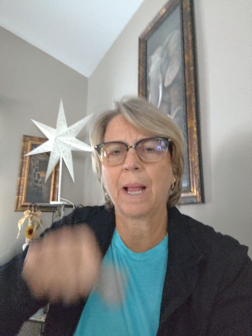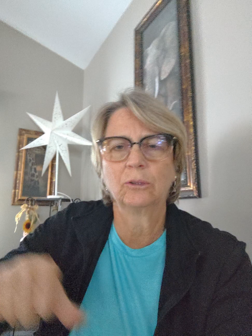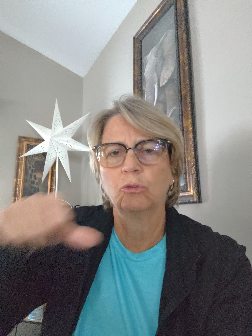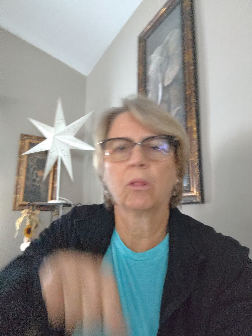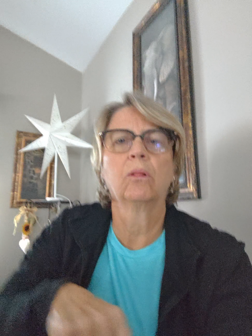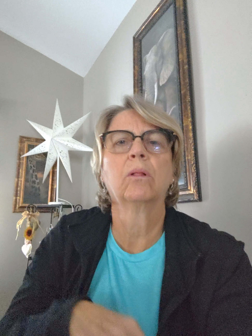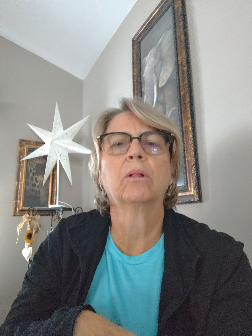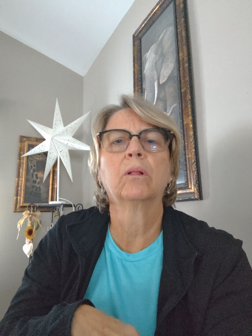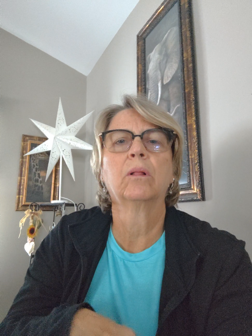puzzle